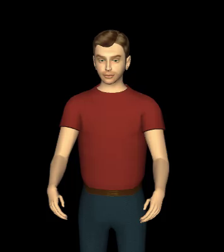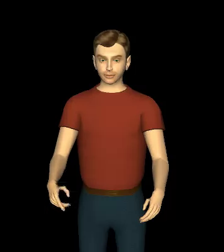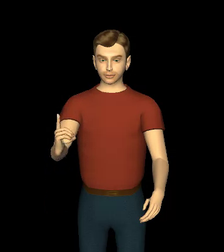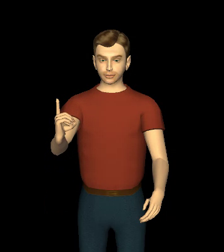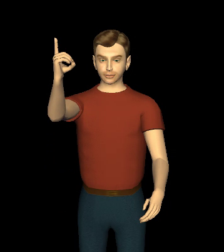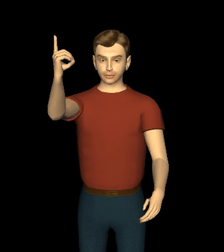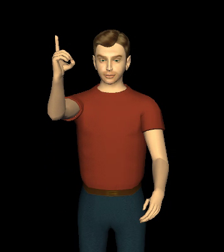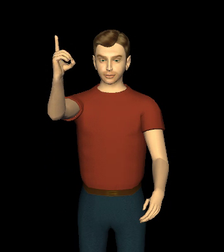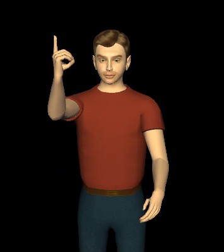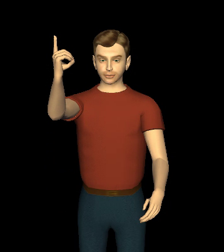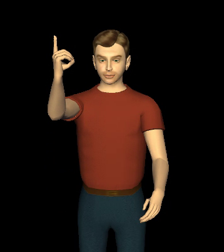الله